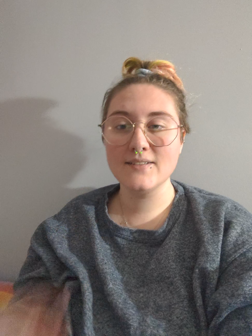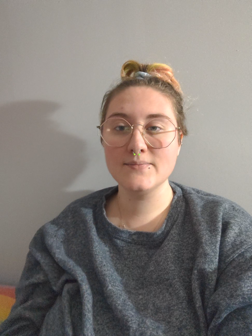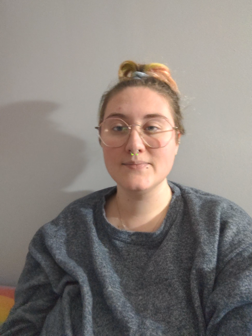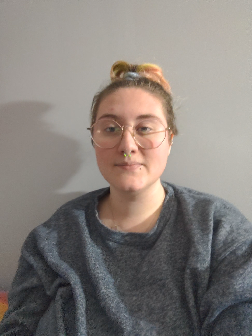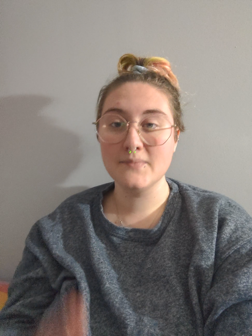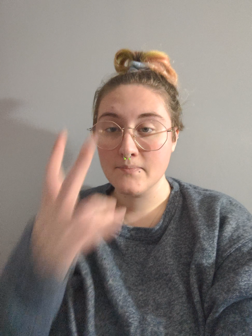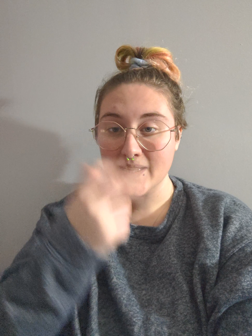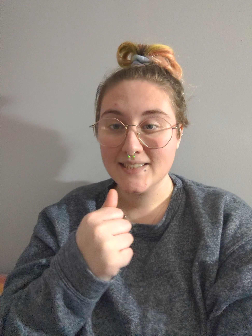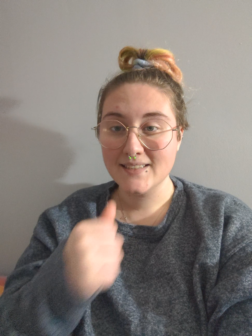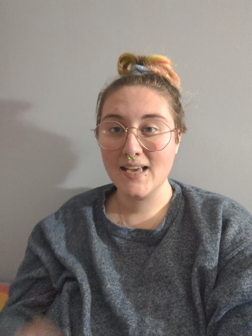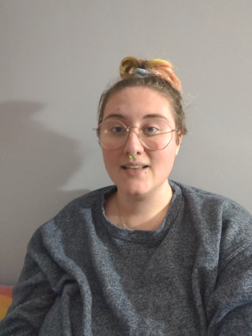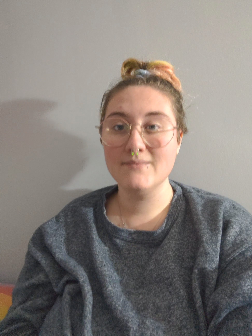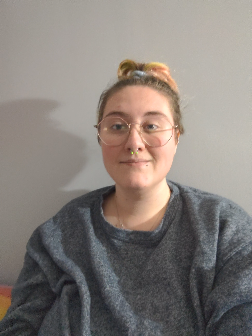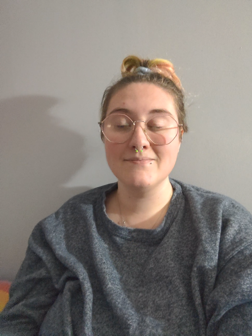pizza